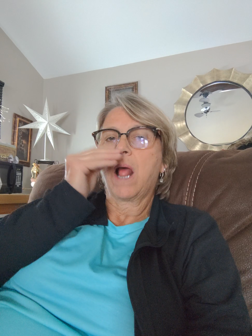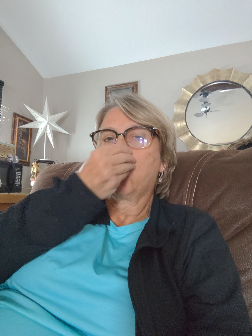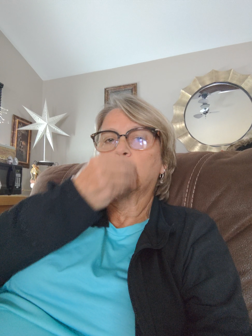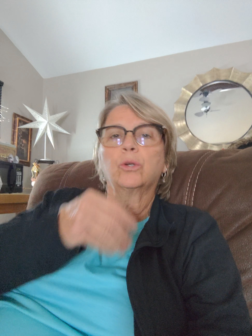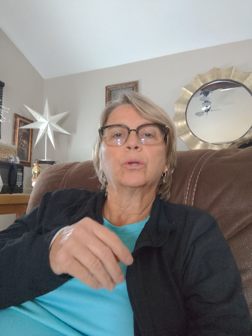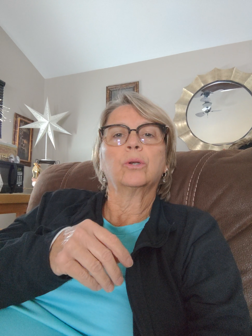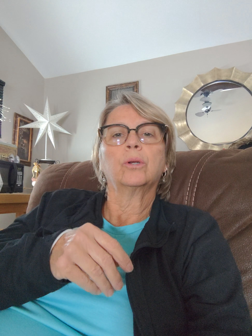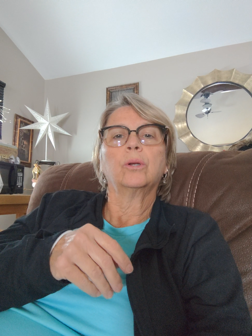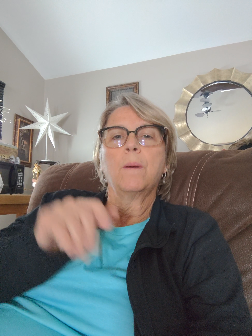flower